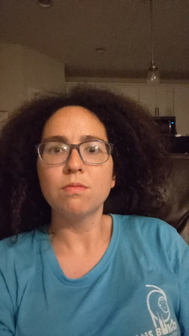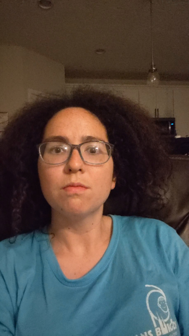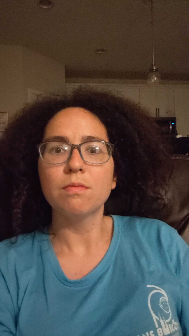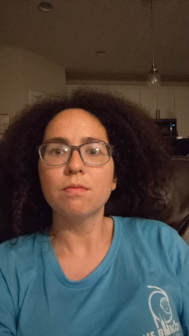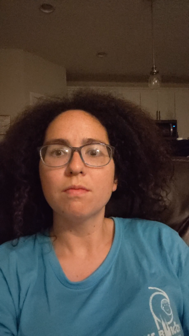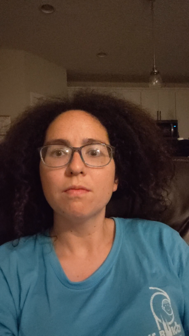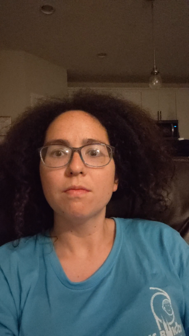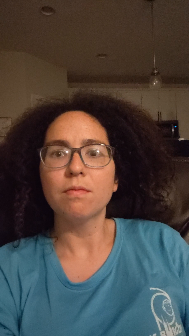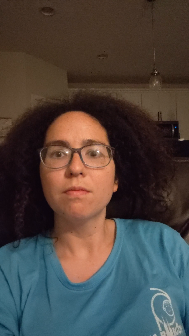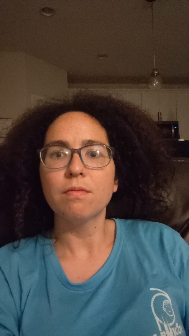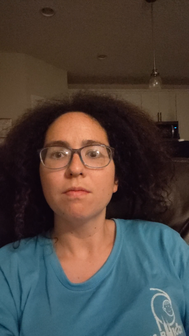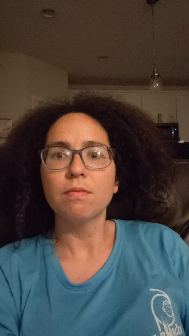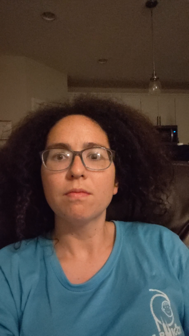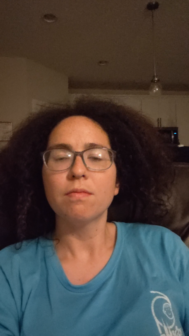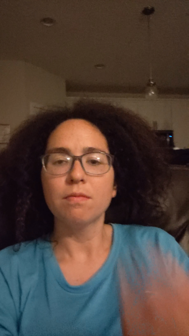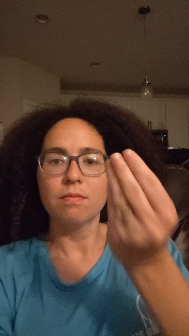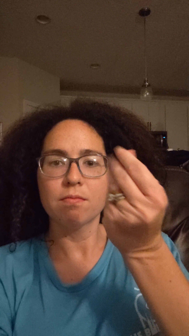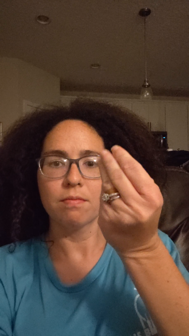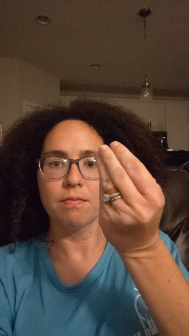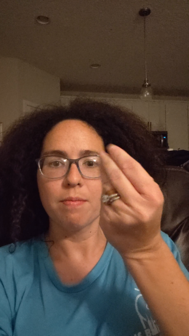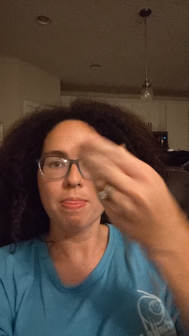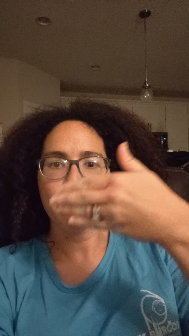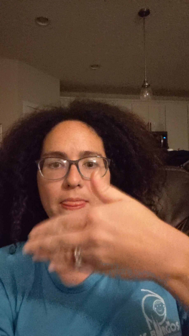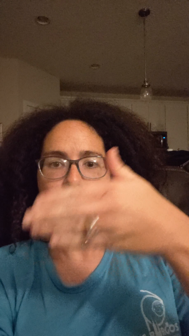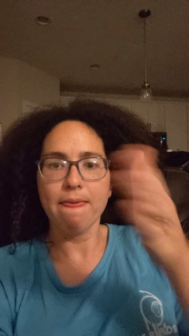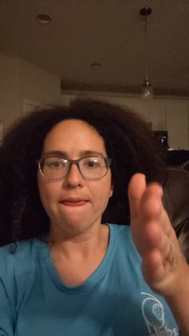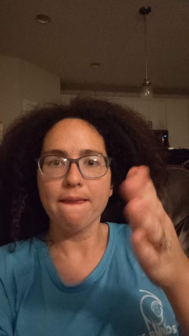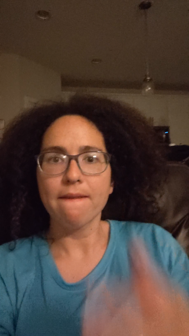sandbox